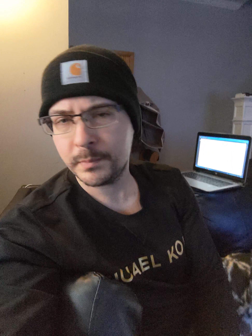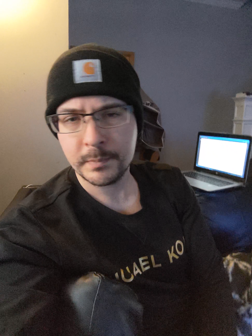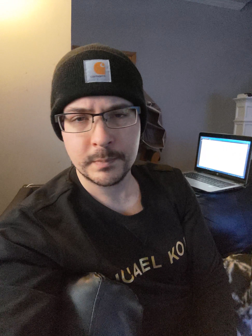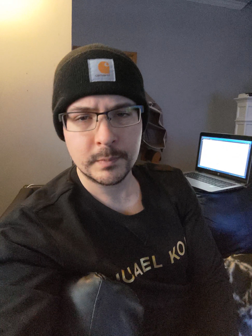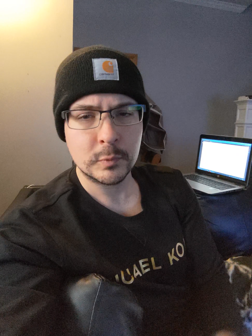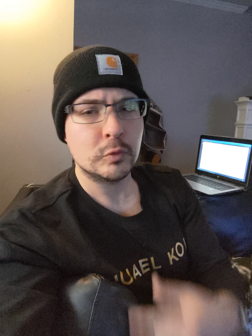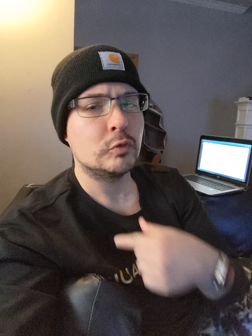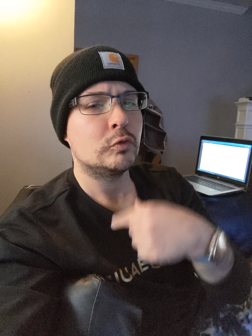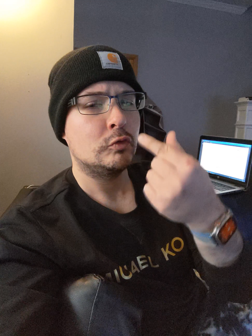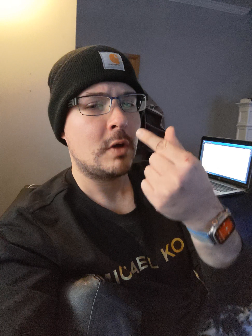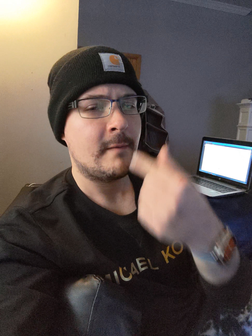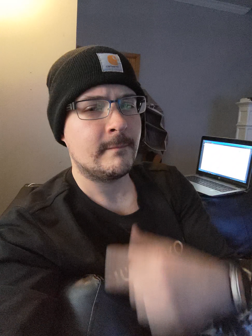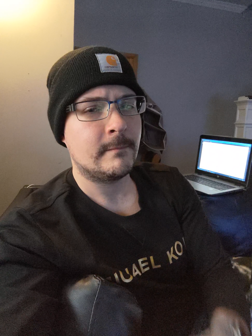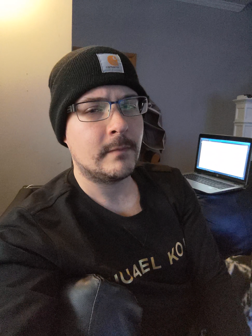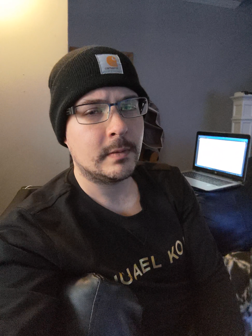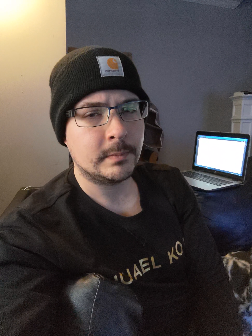giraffe